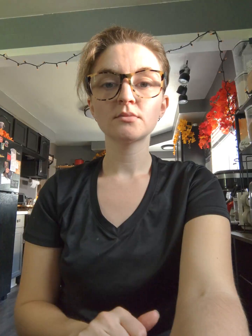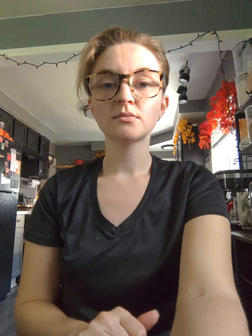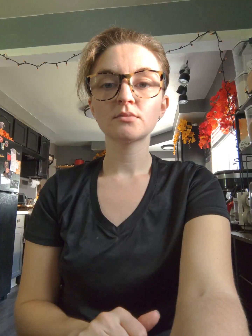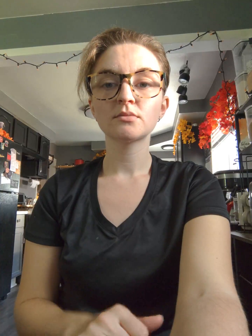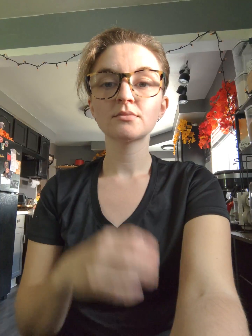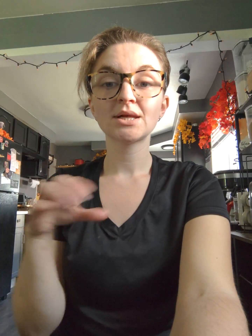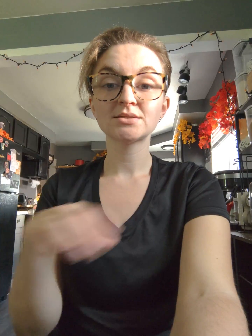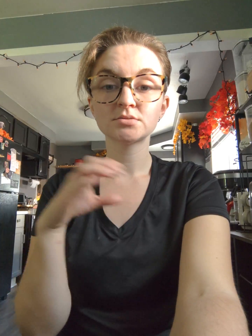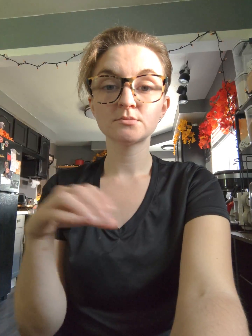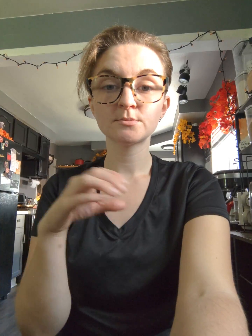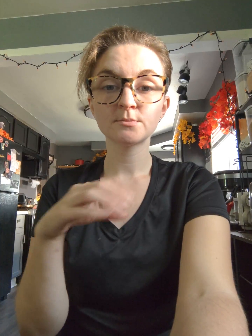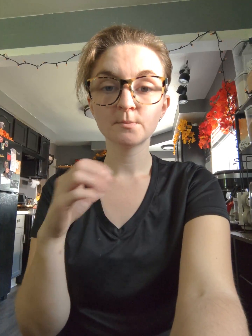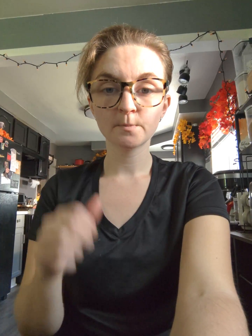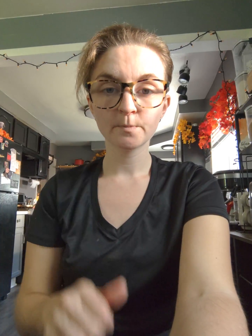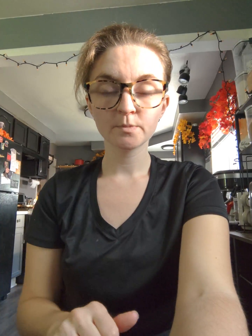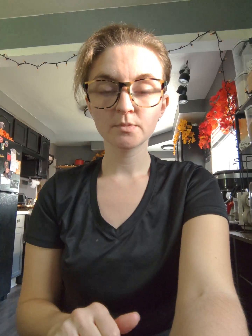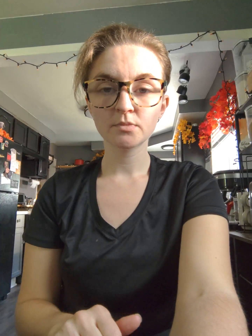does